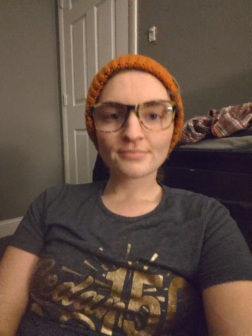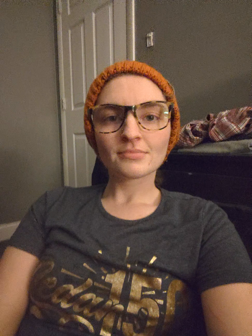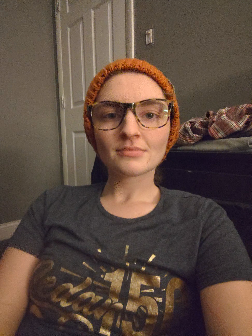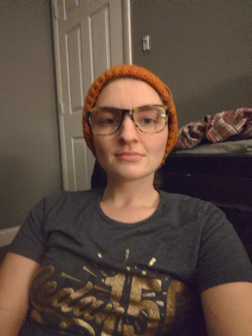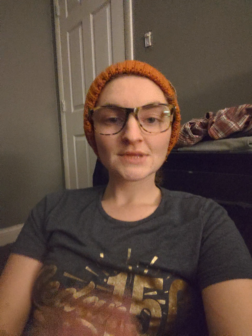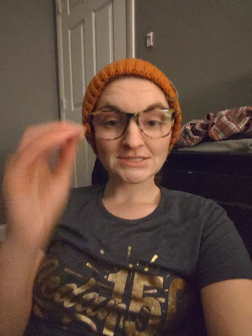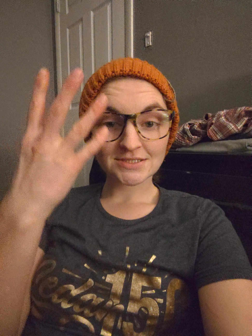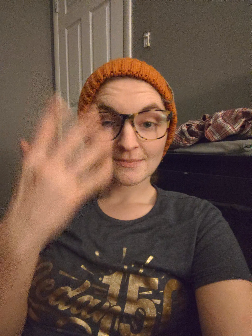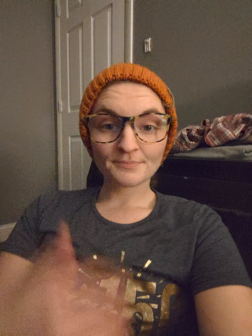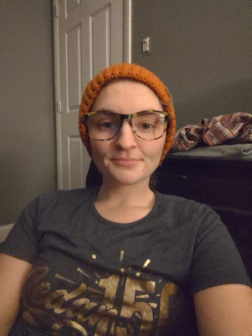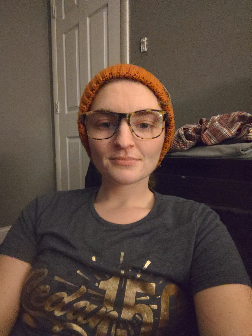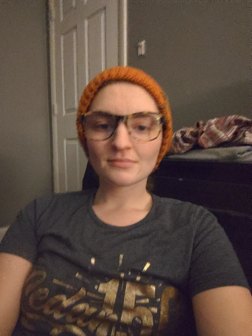sun